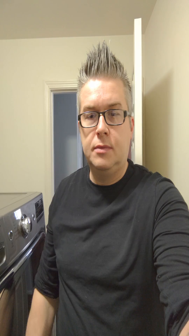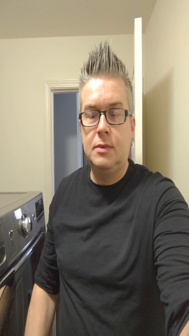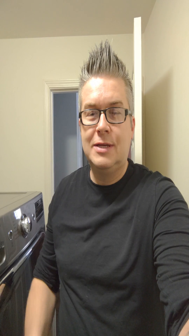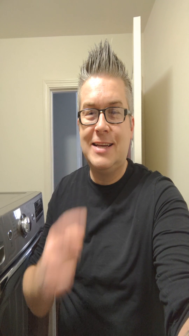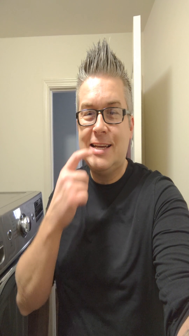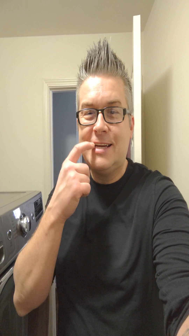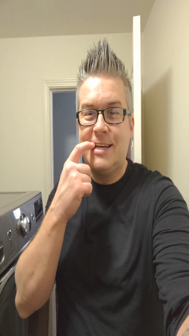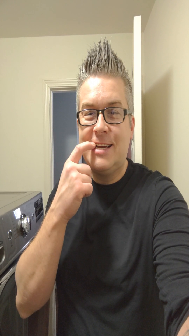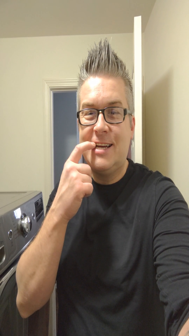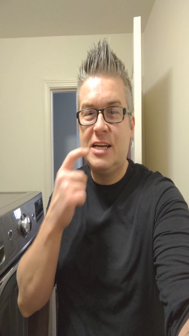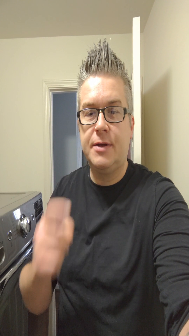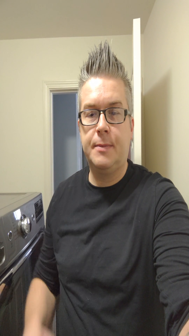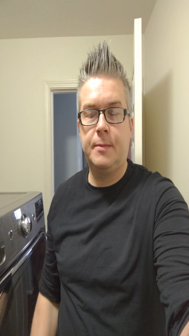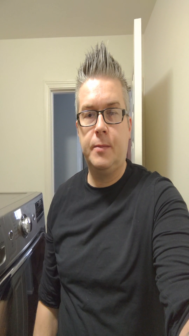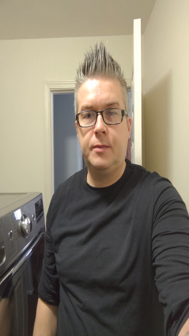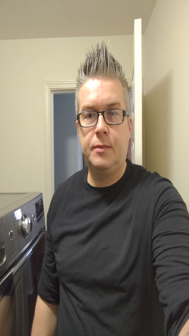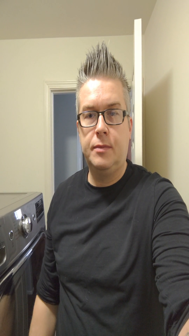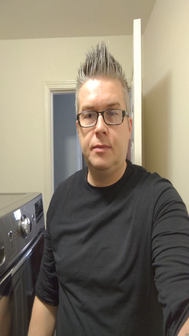tooth